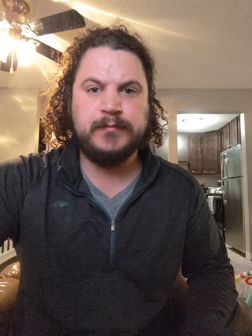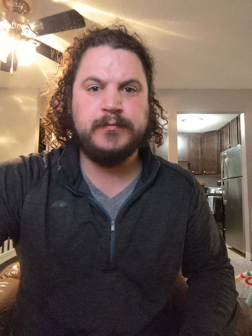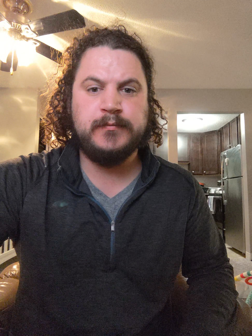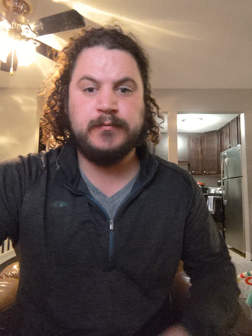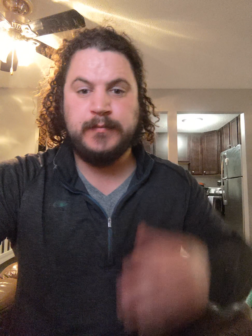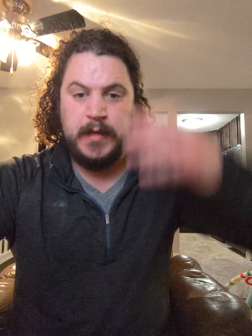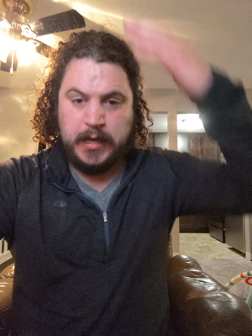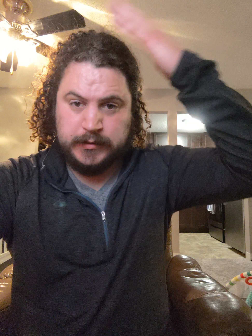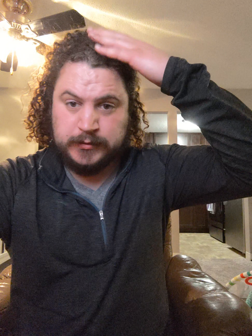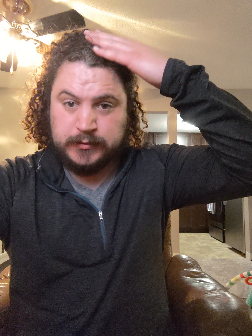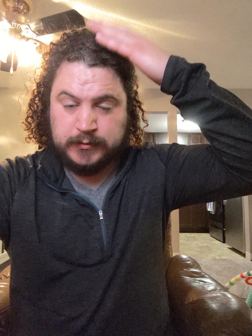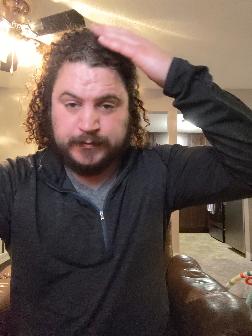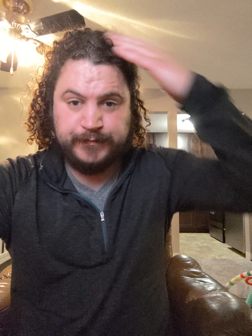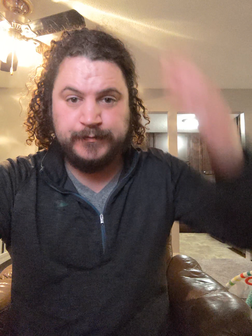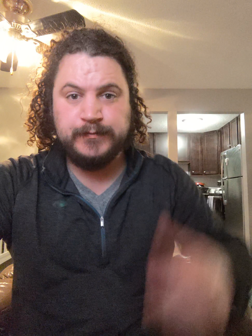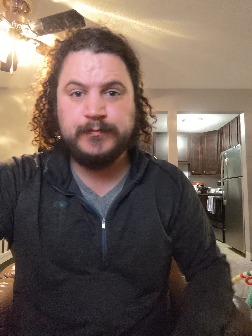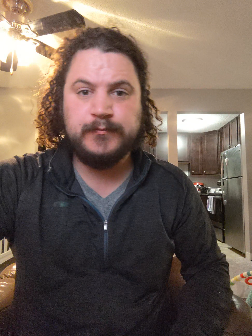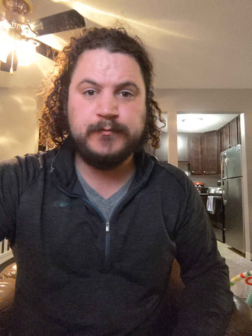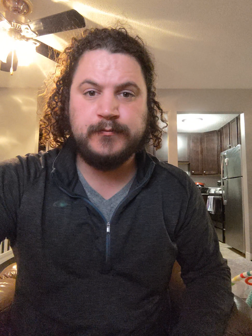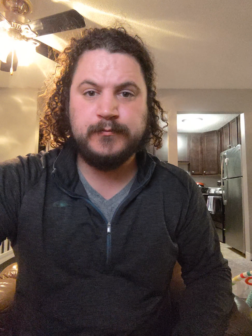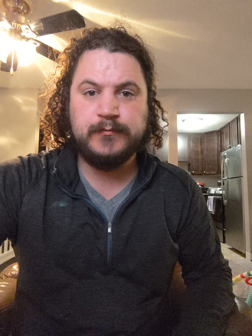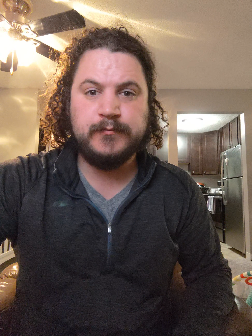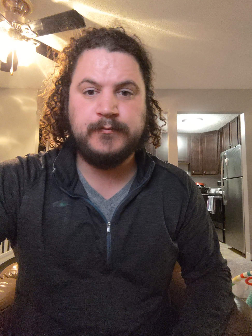hat